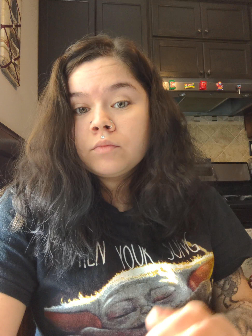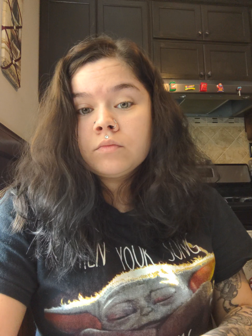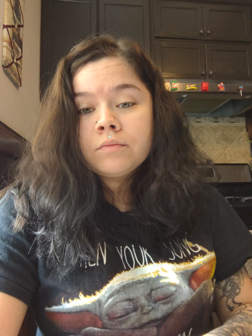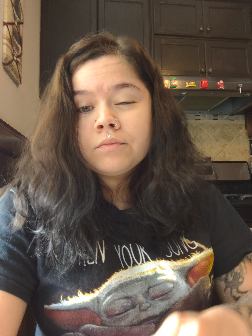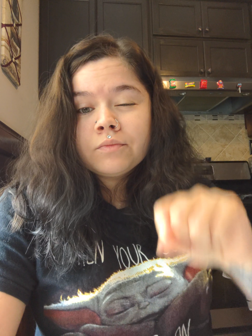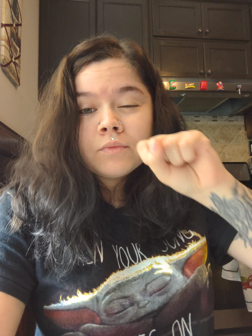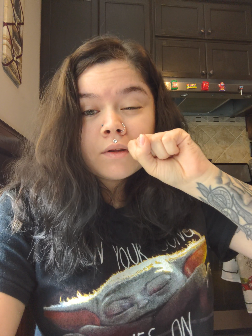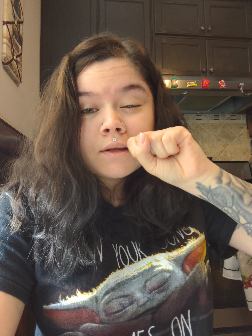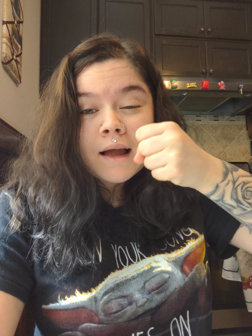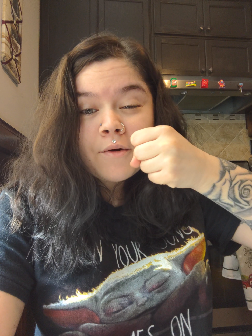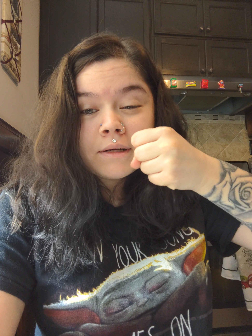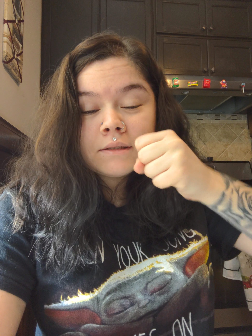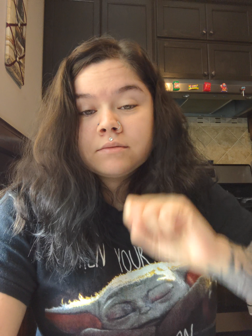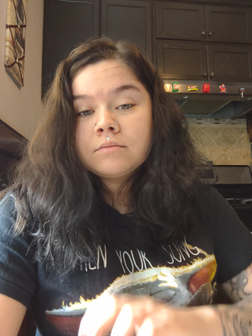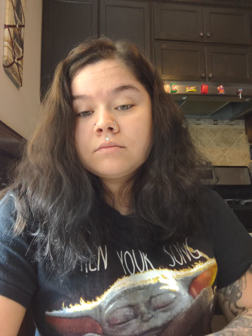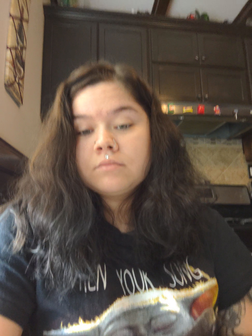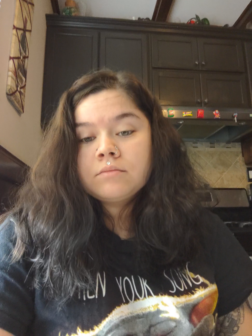carrot